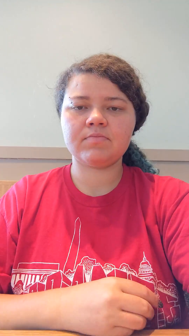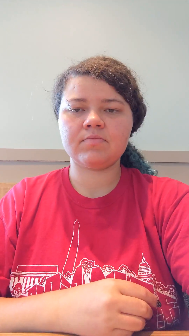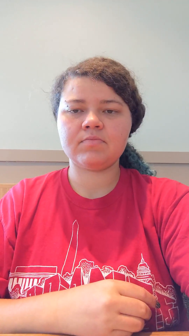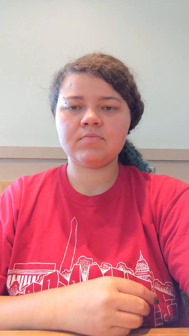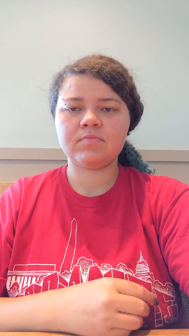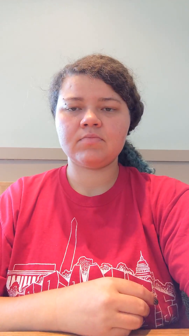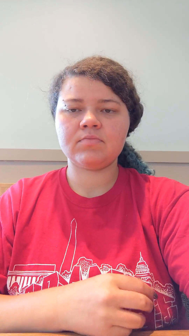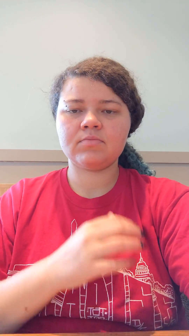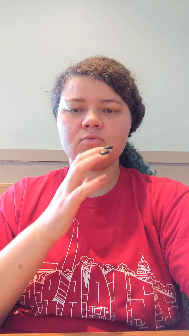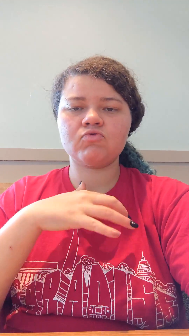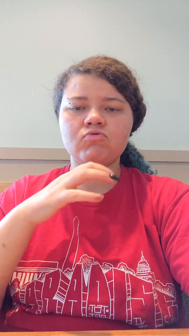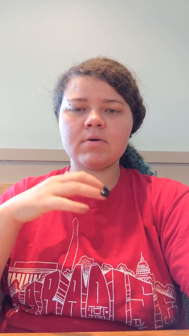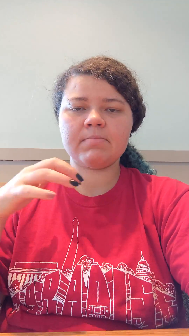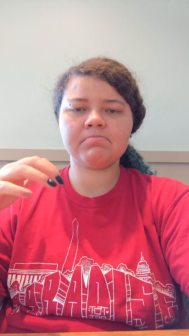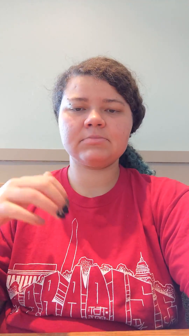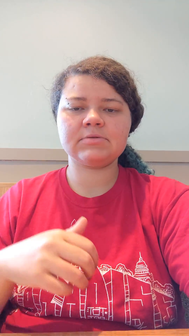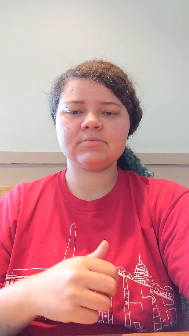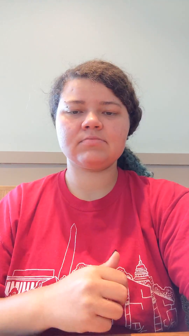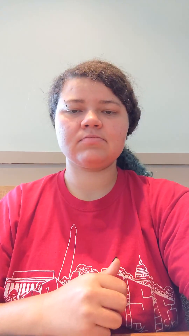grapes